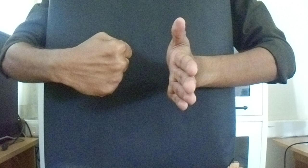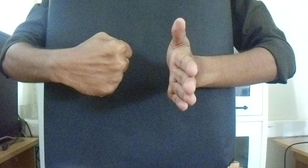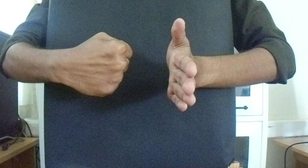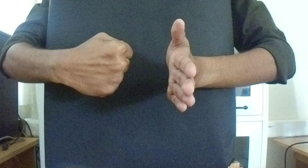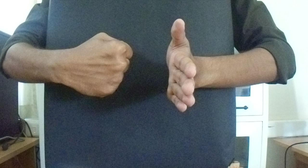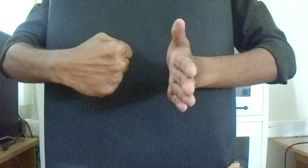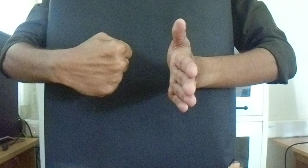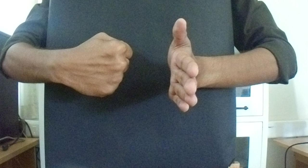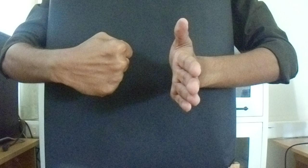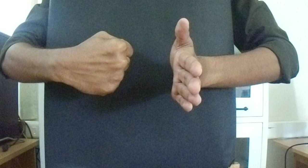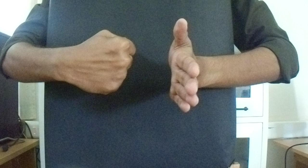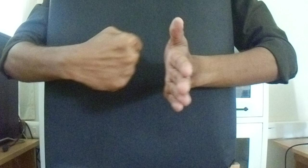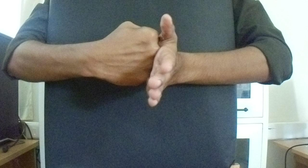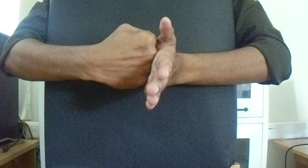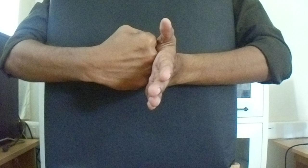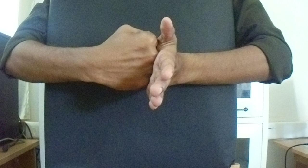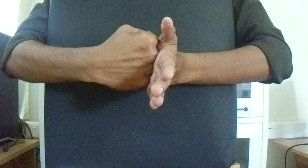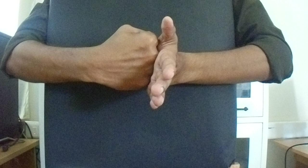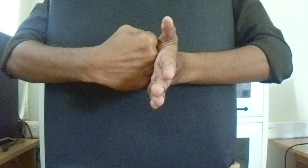accident